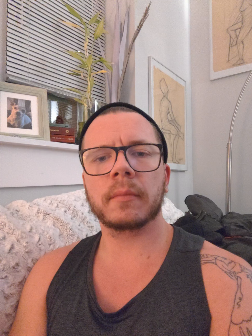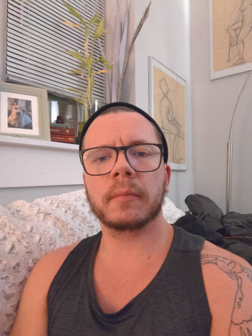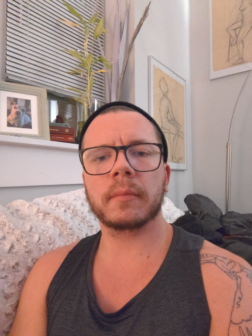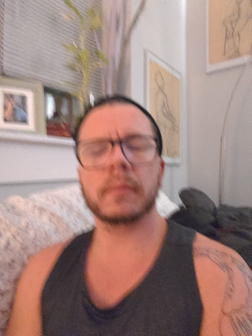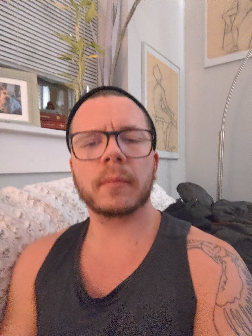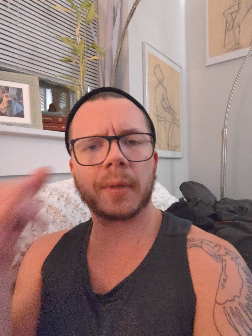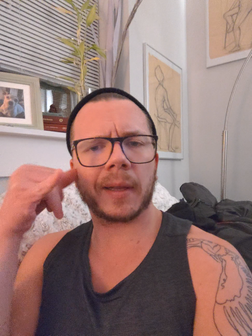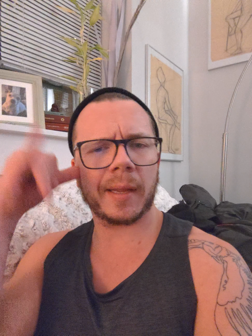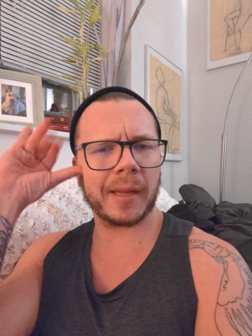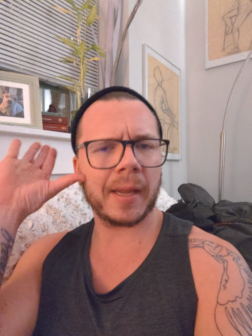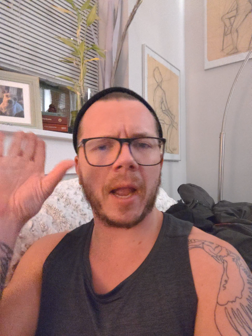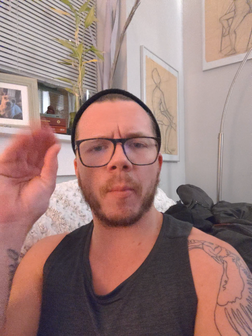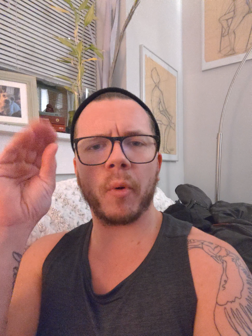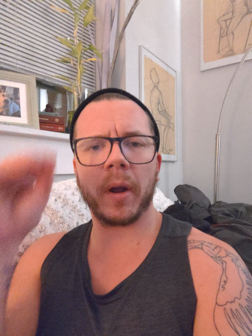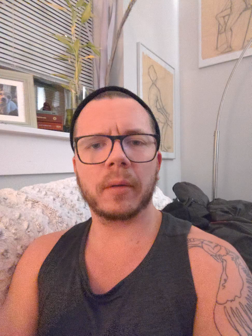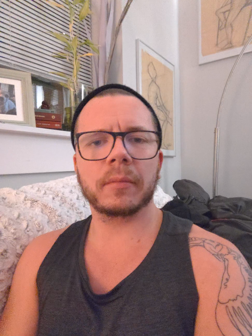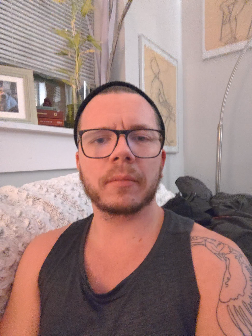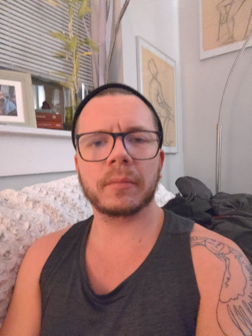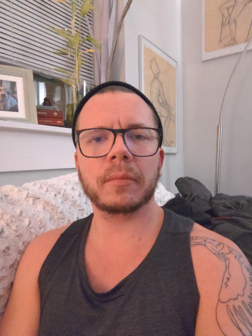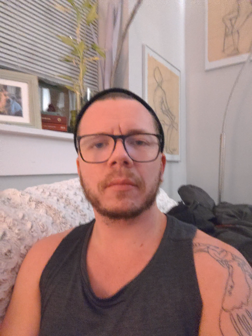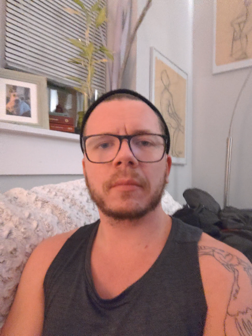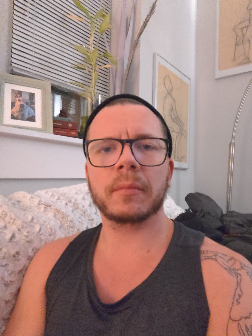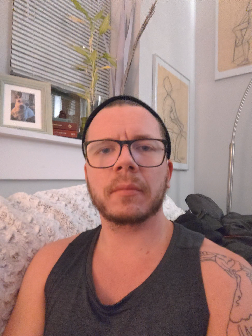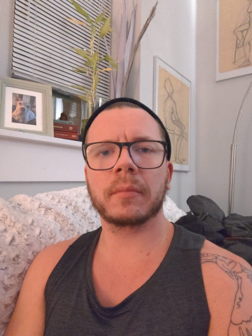cowboy